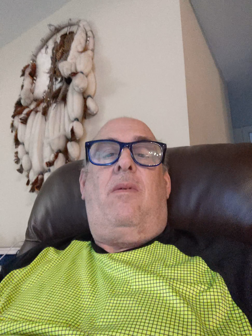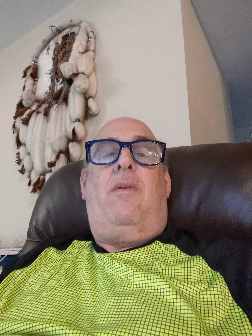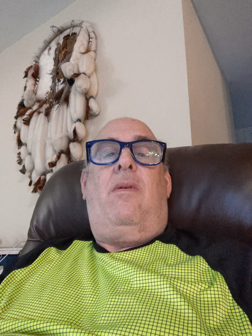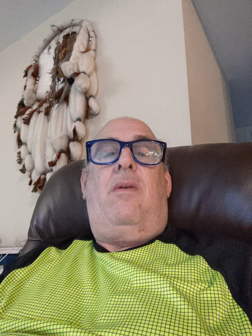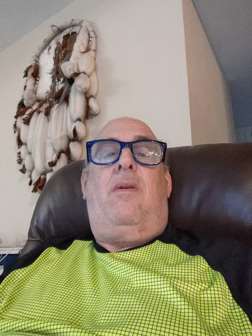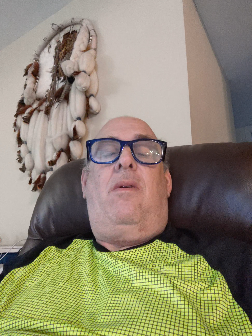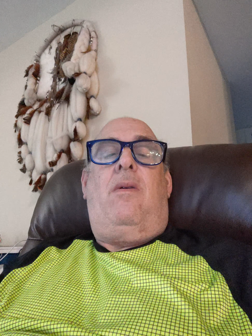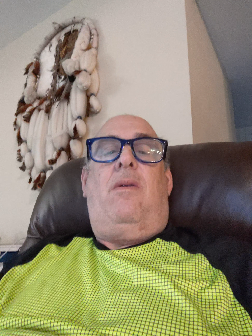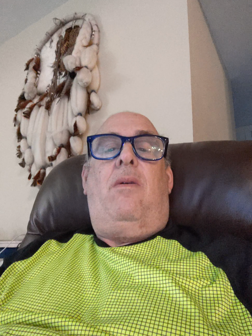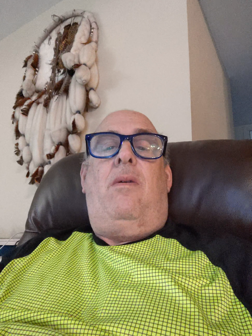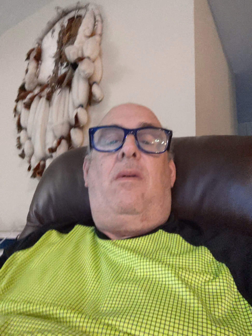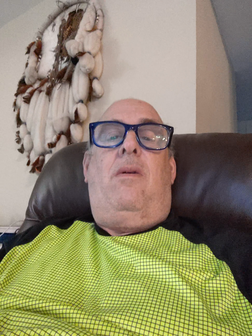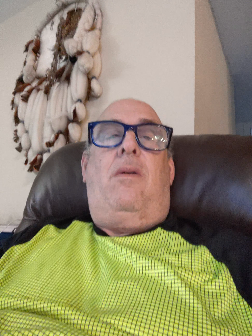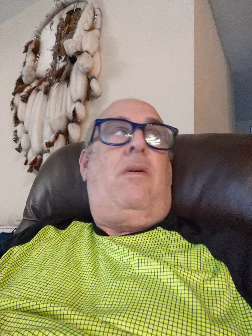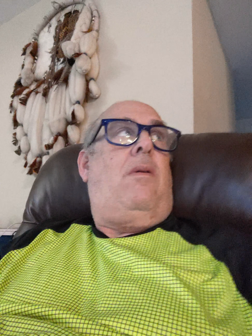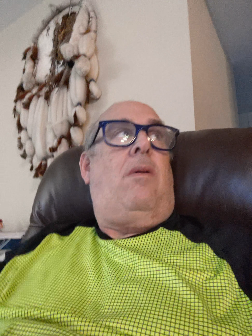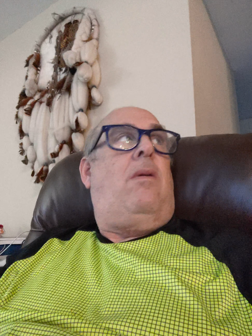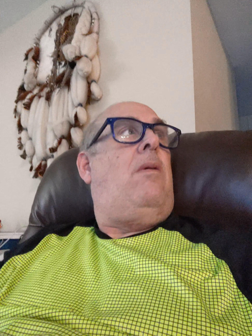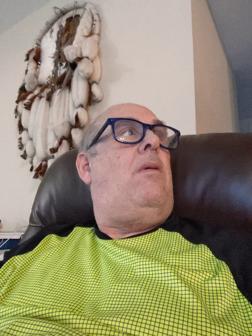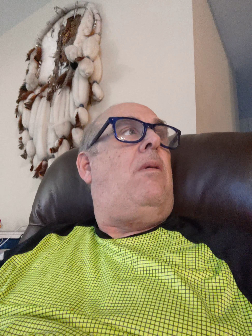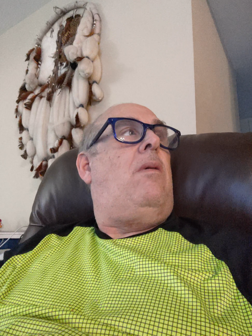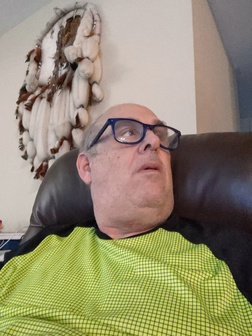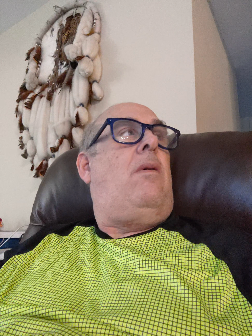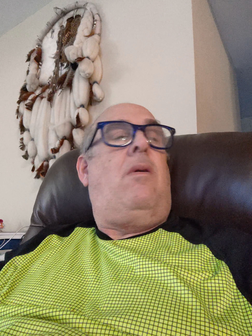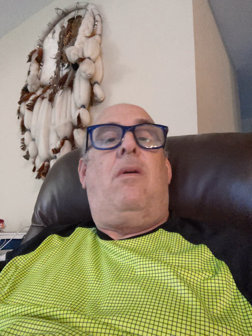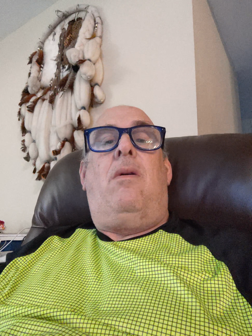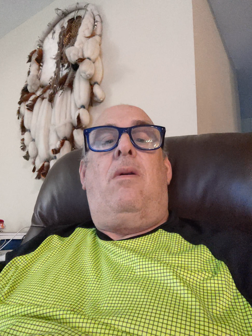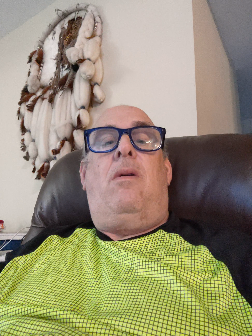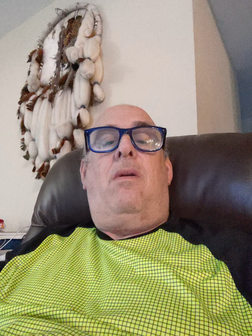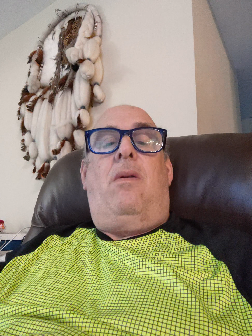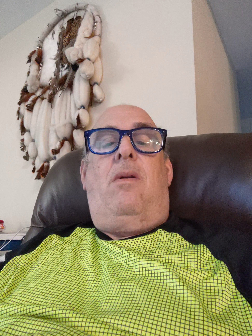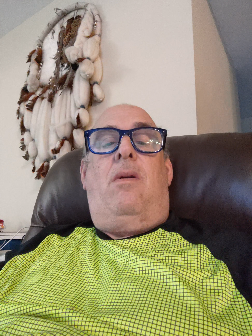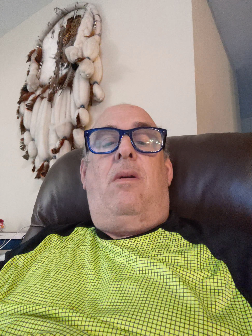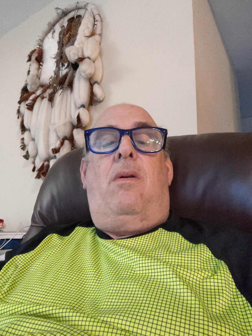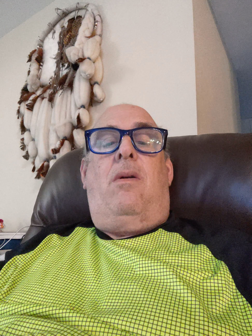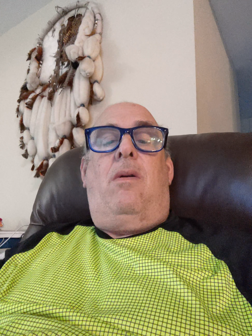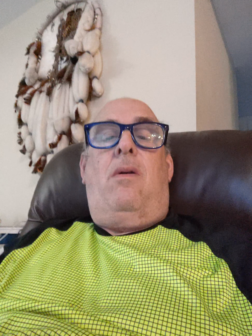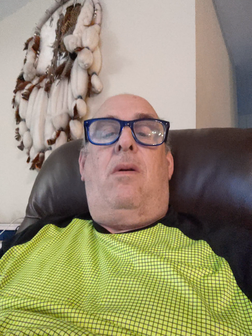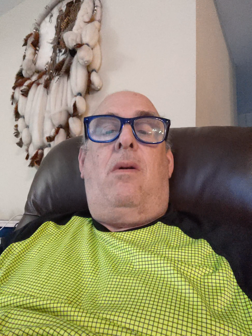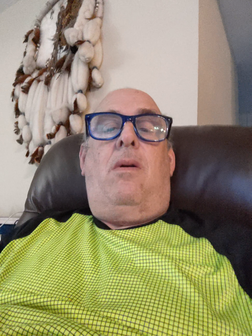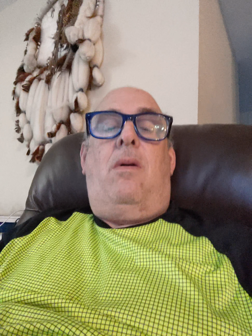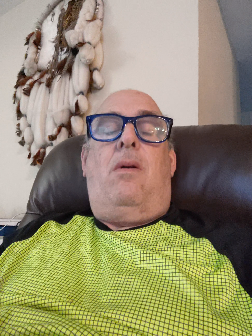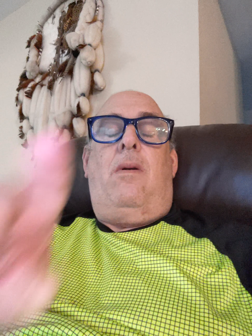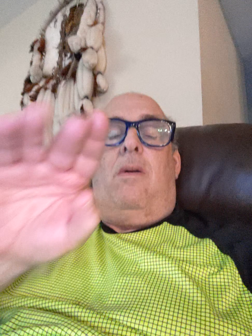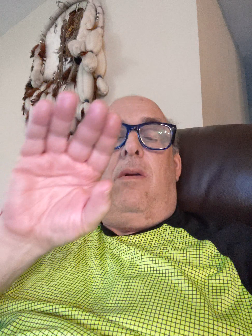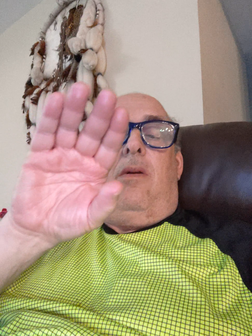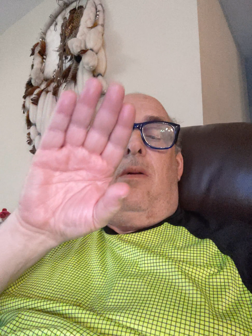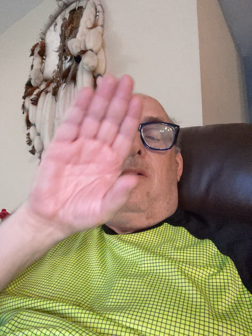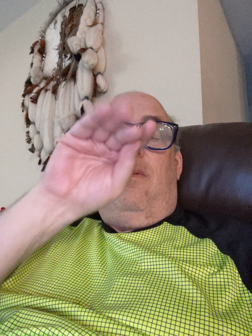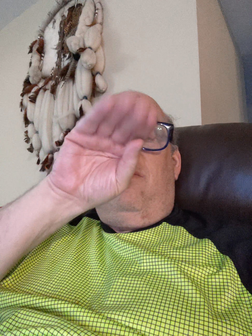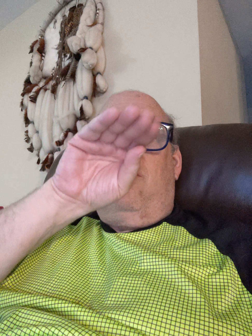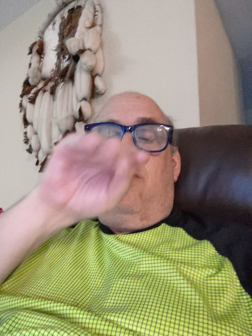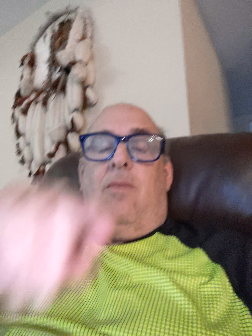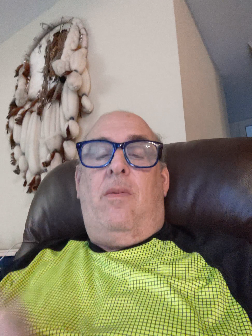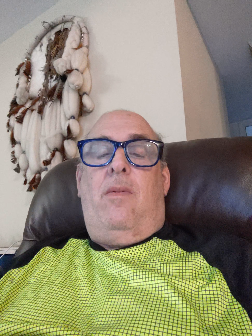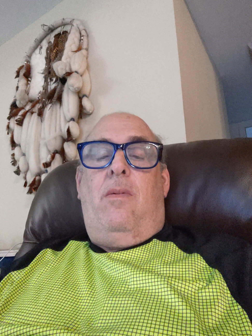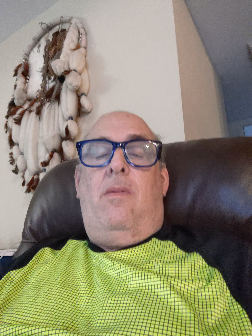goose